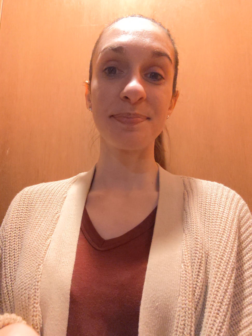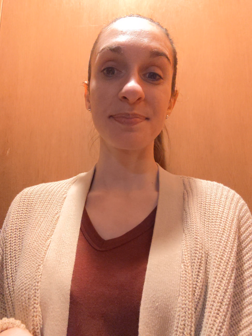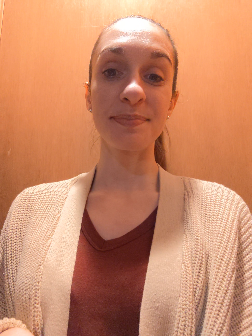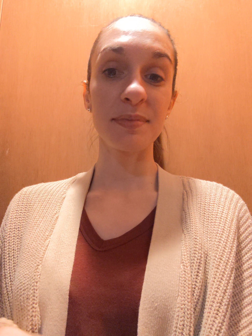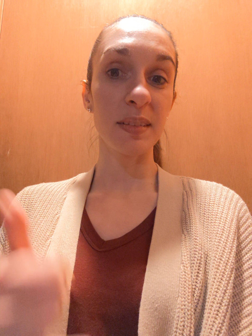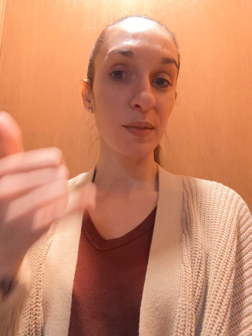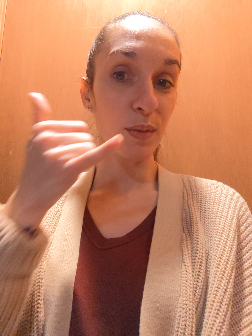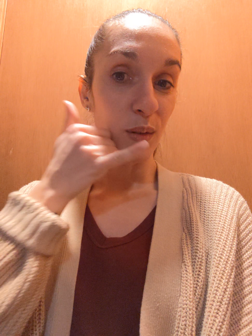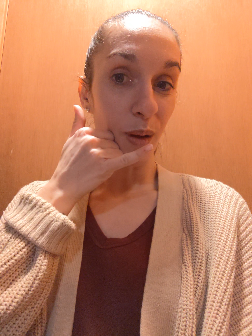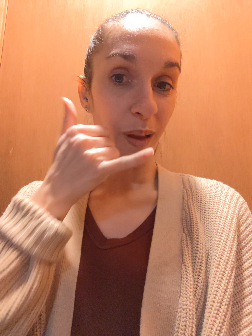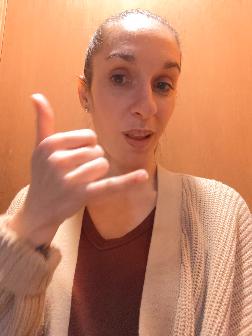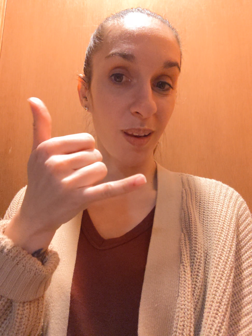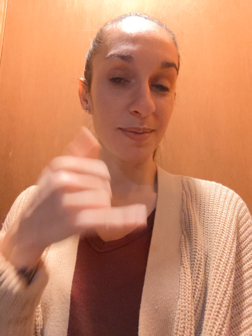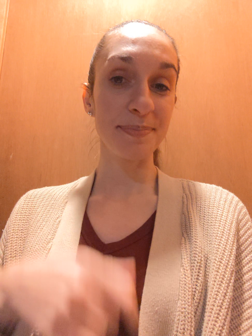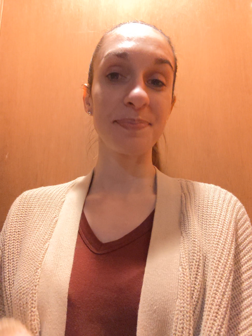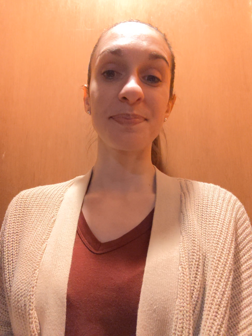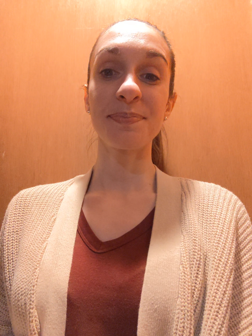call on the phone